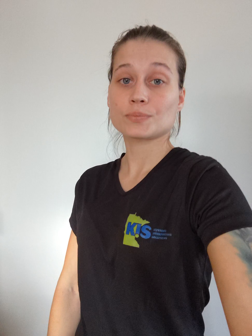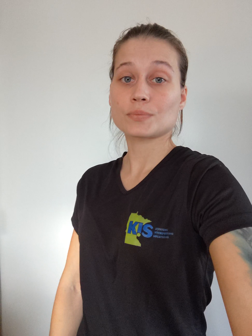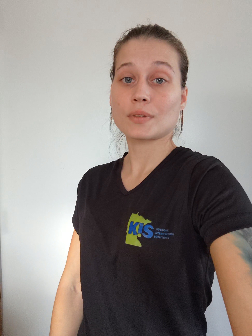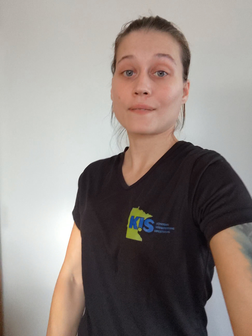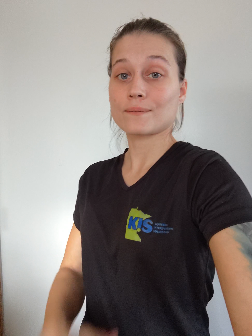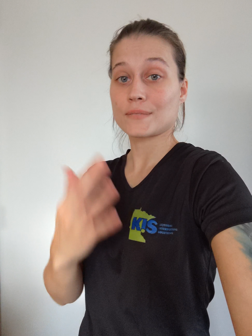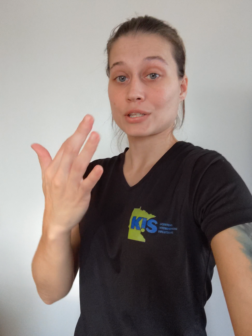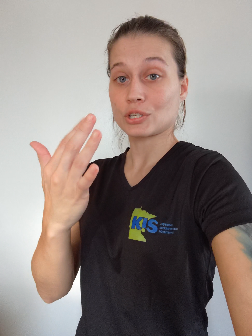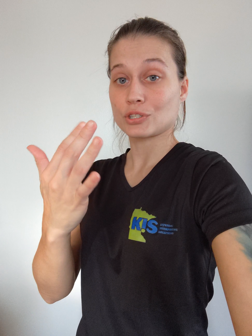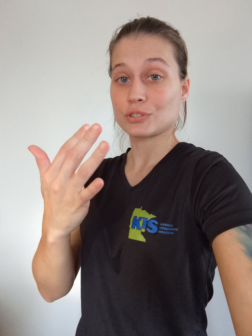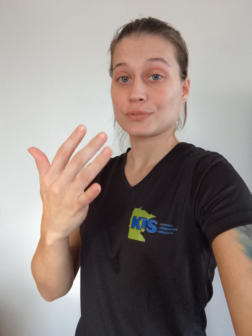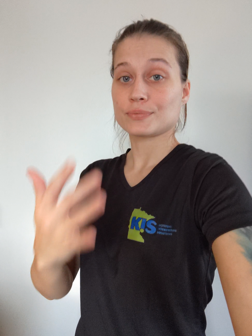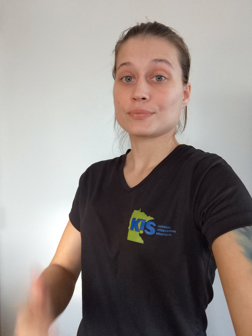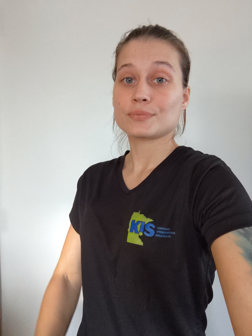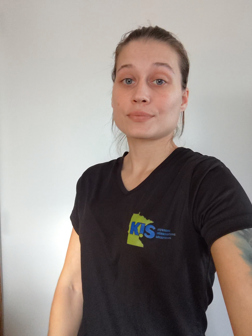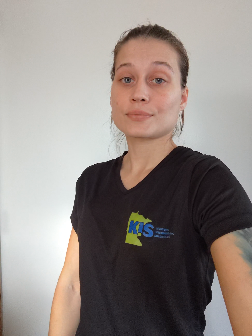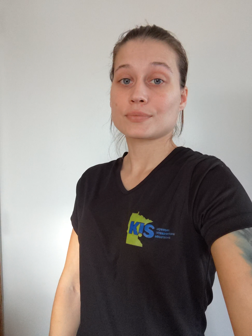finger